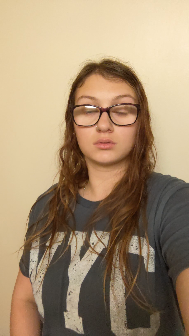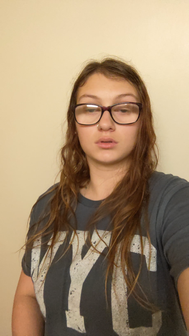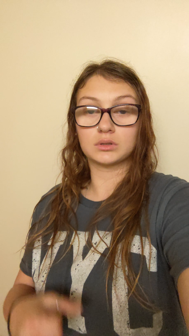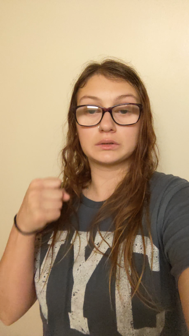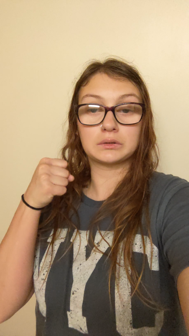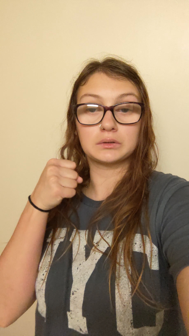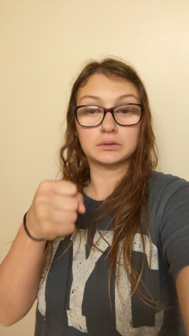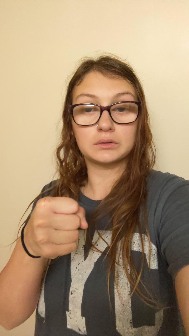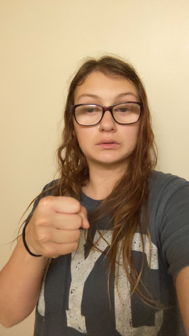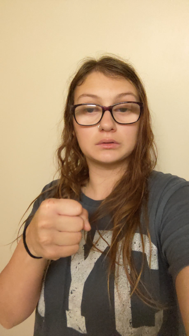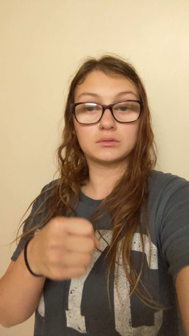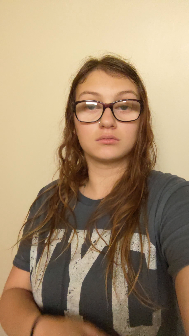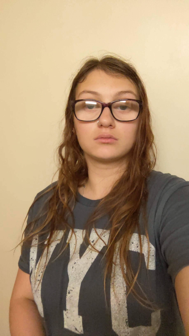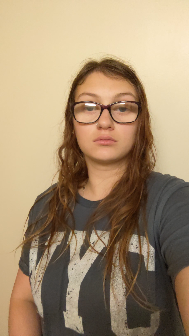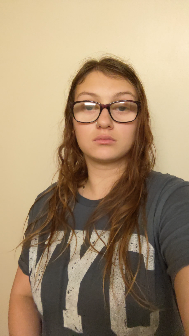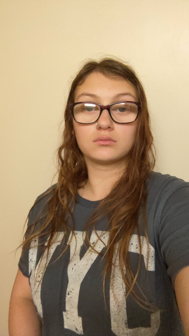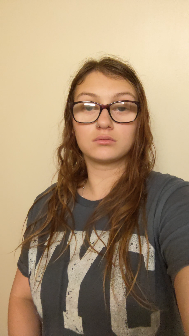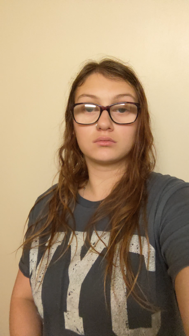hit